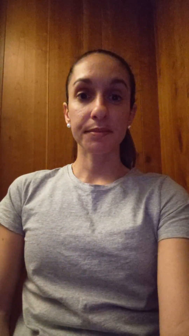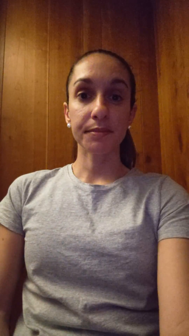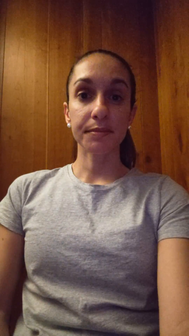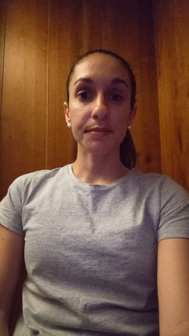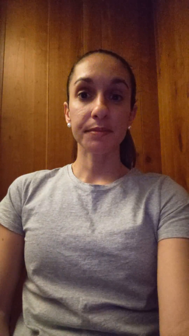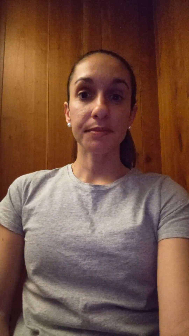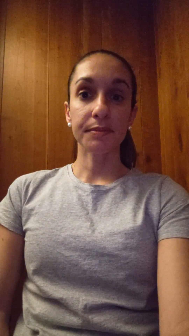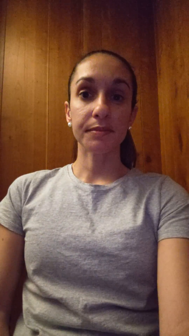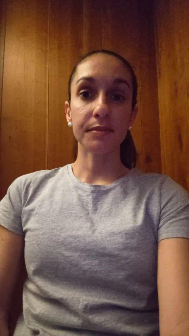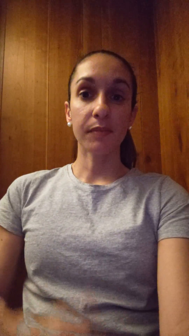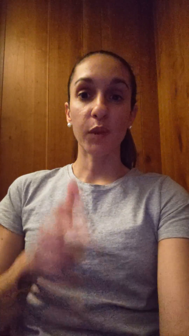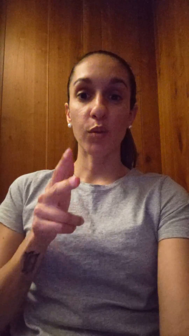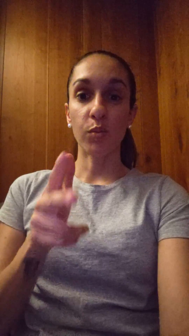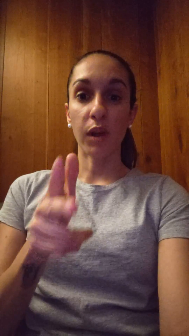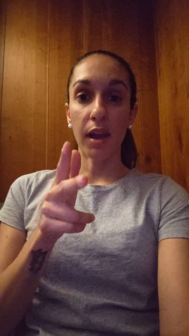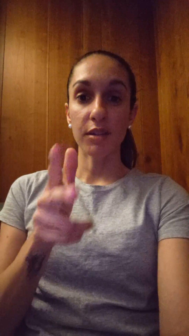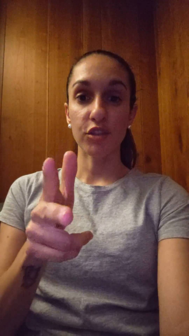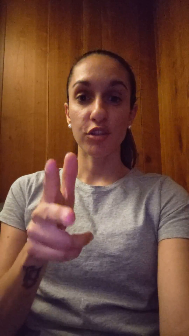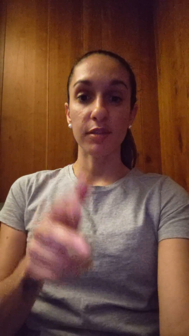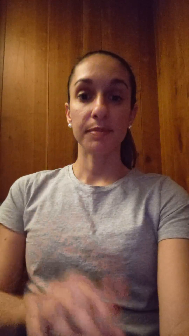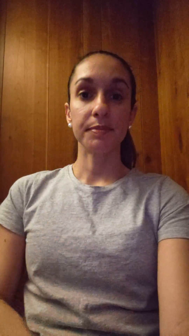garage